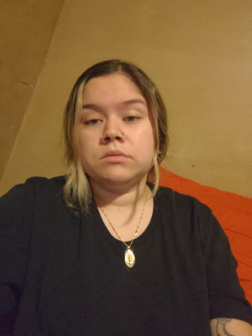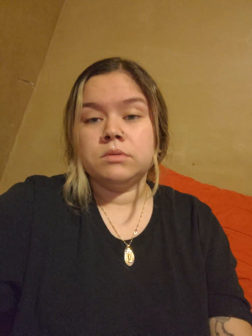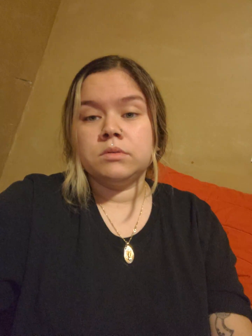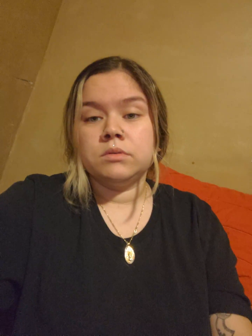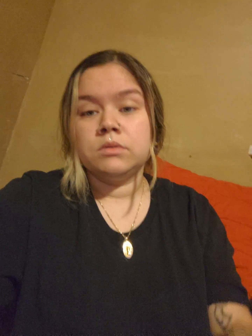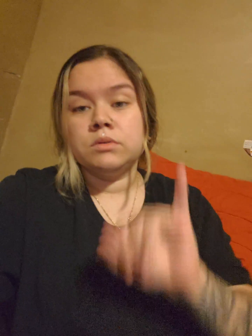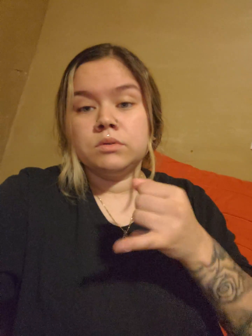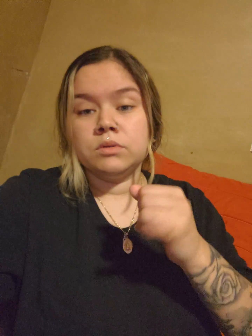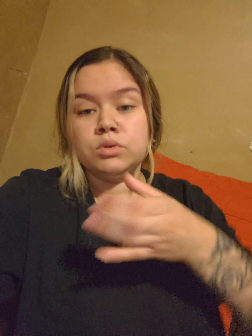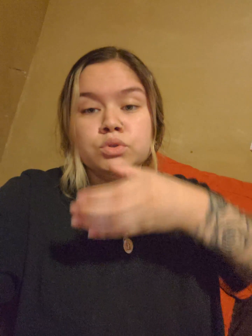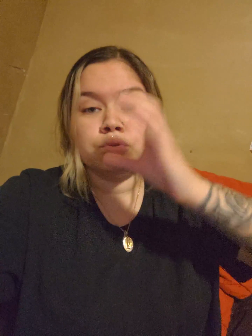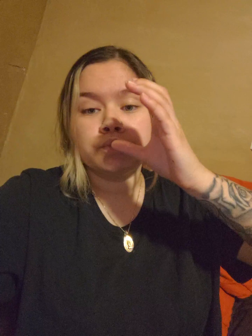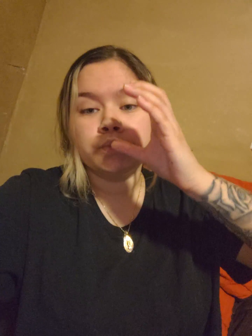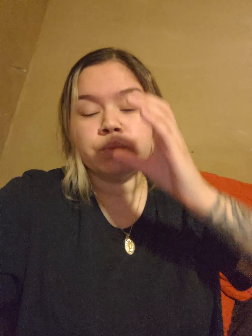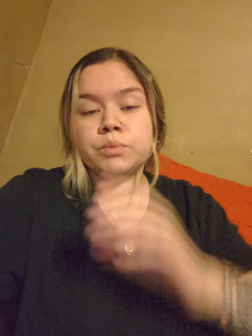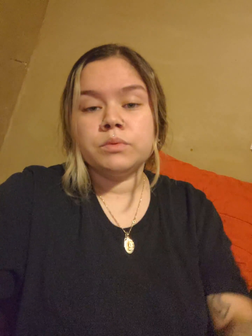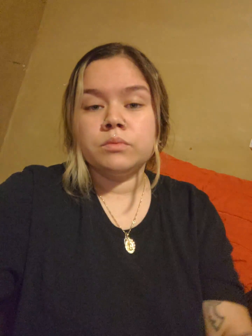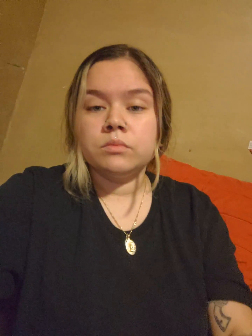juice